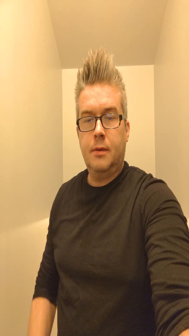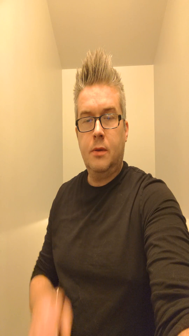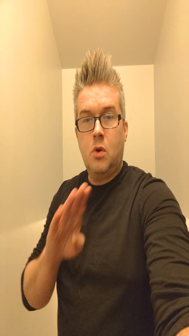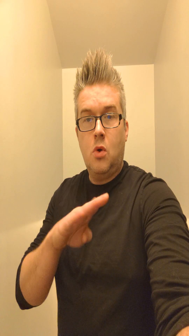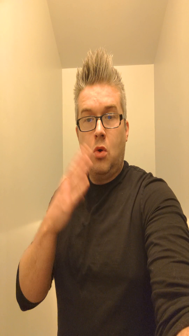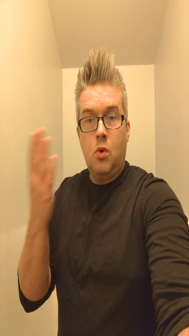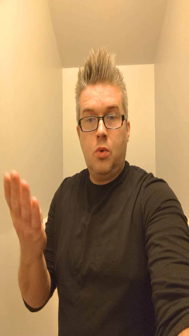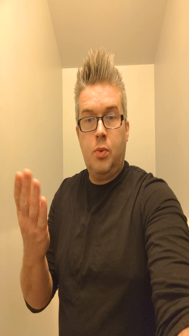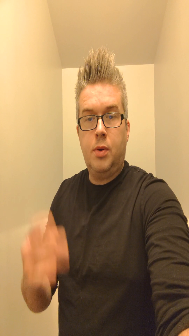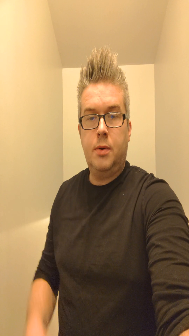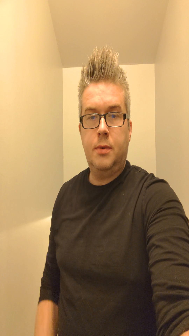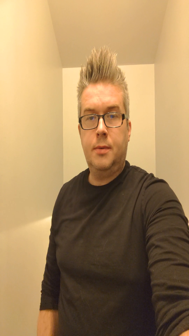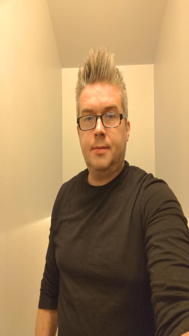open